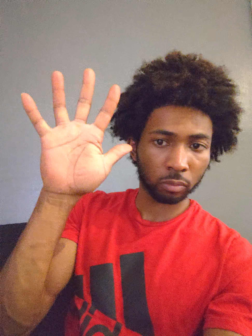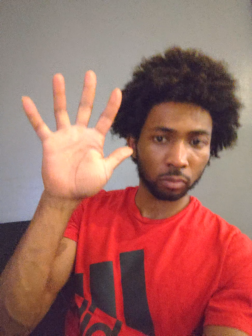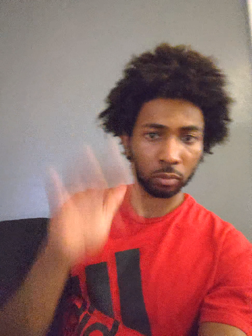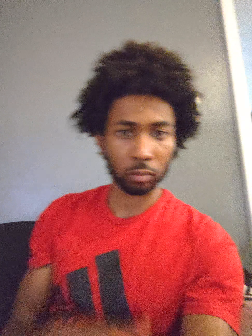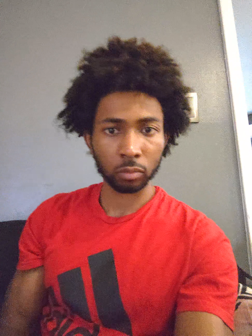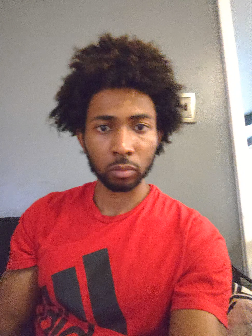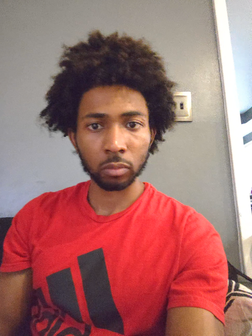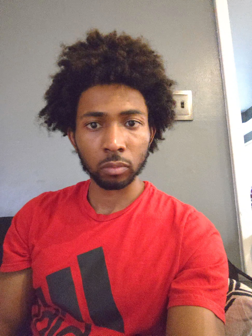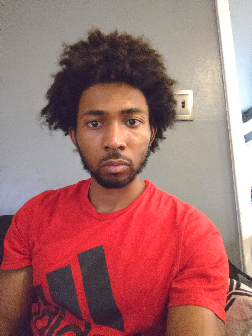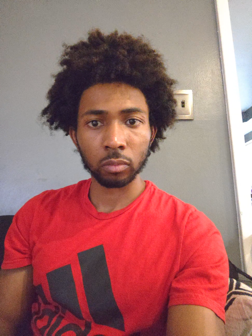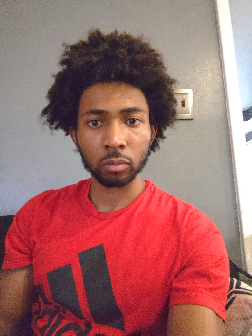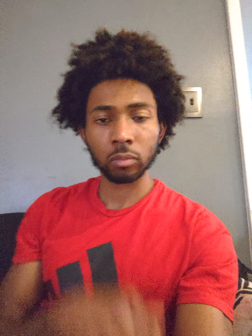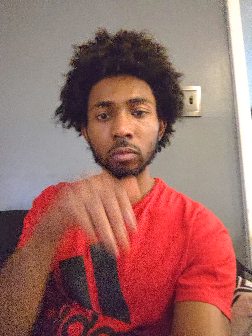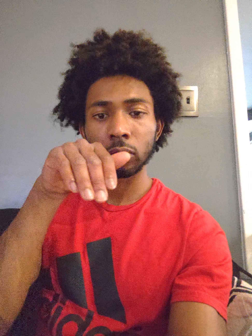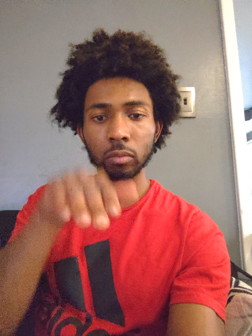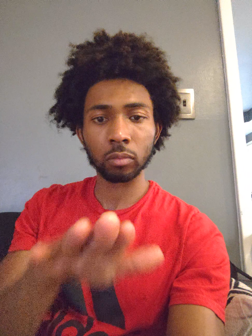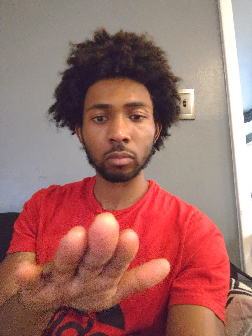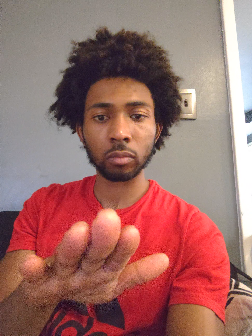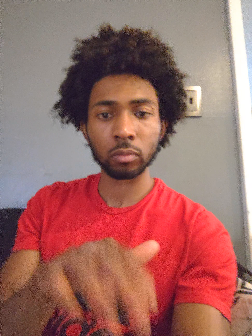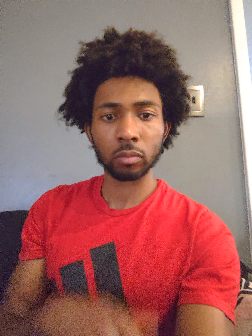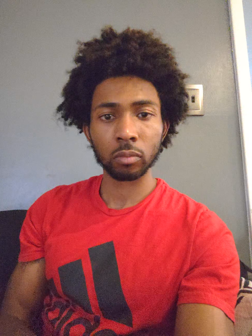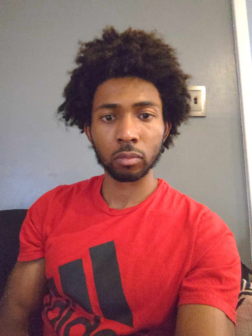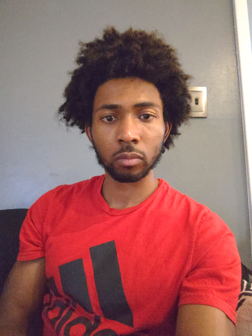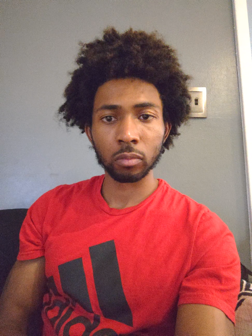enter